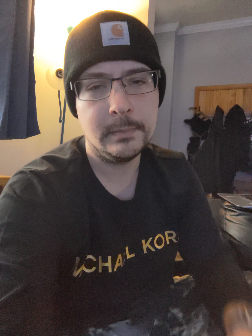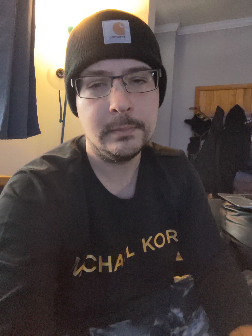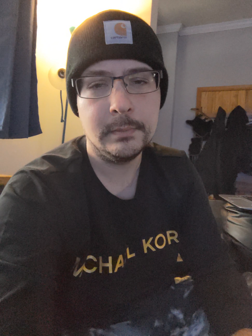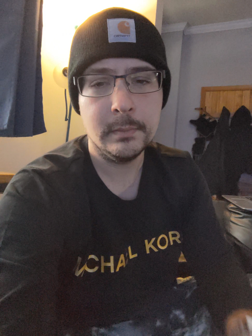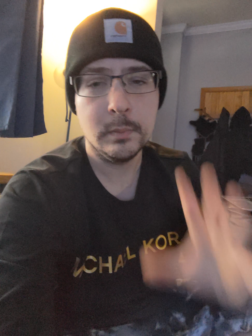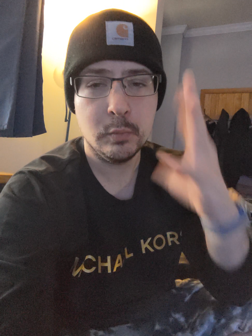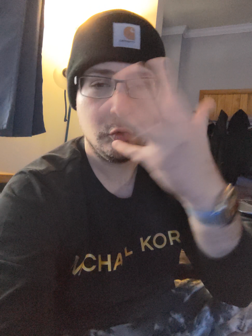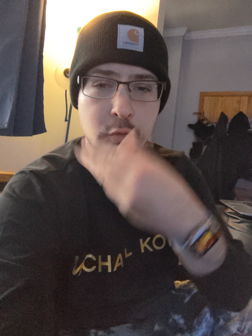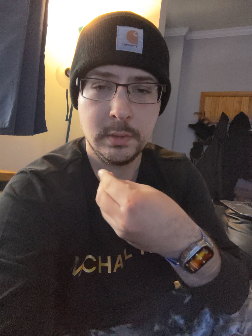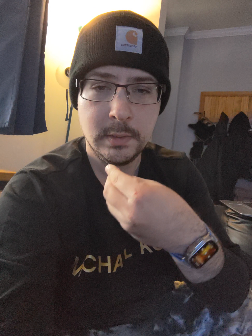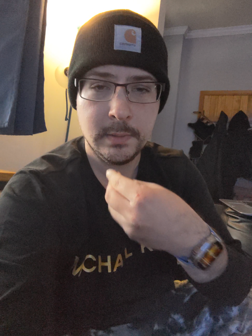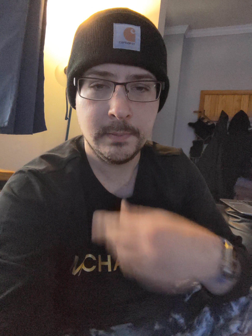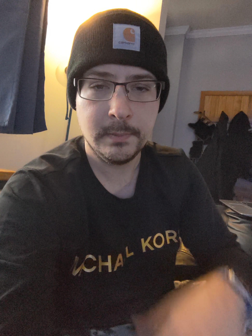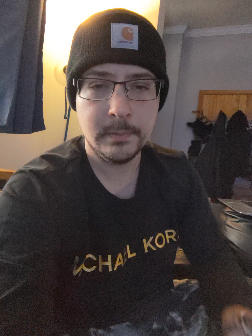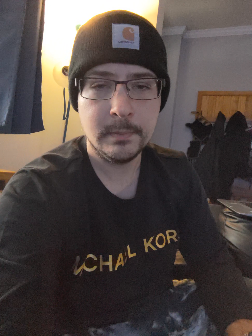pretty